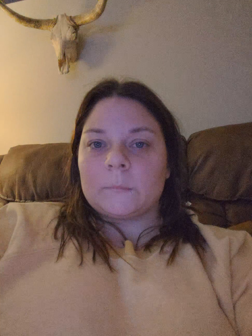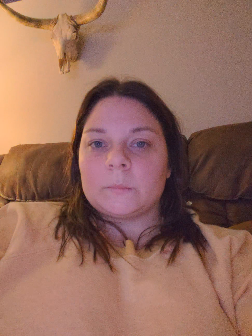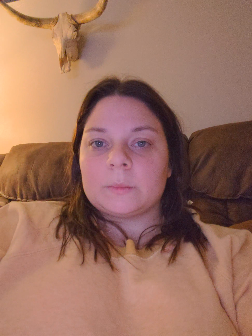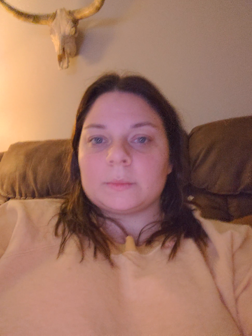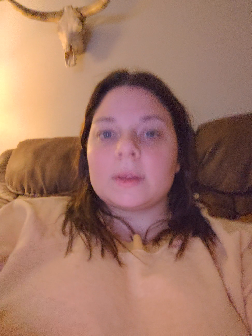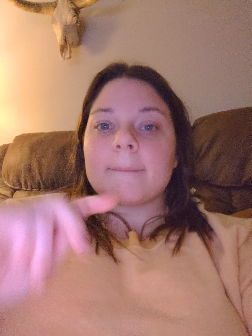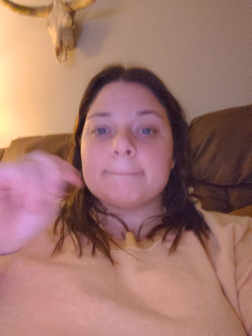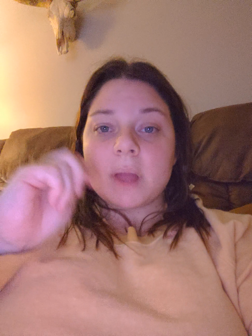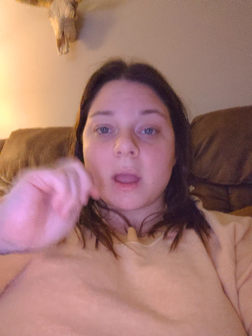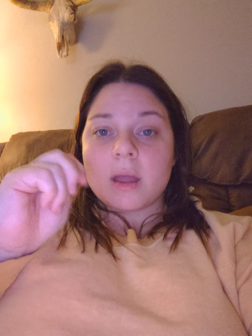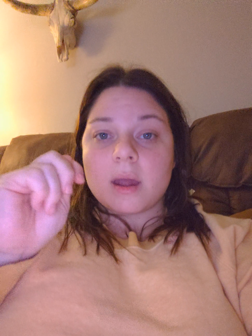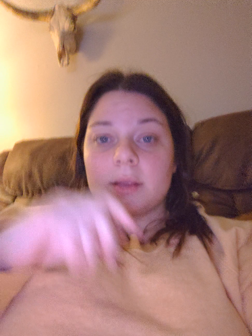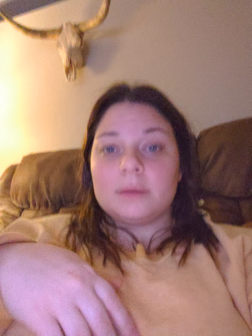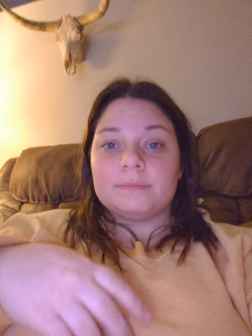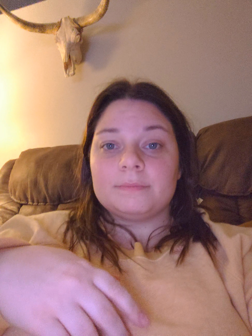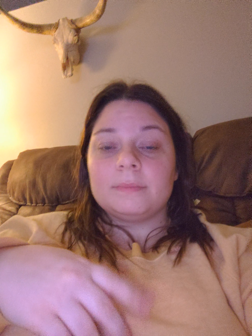potty